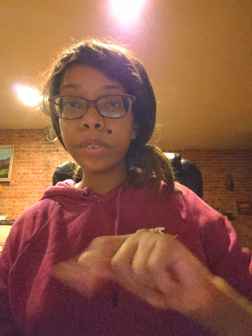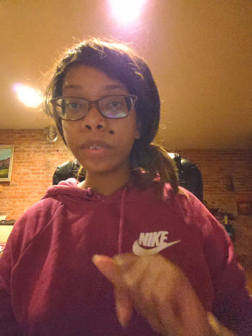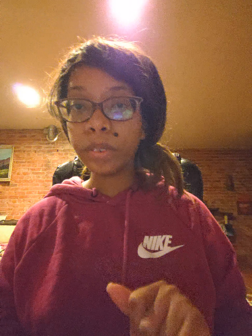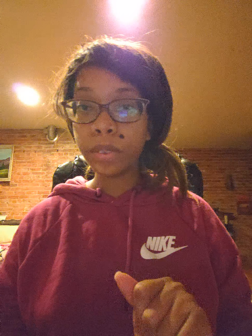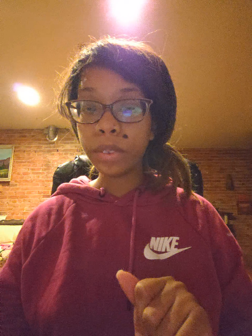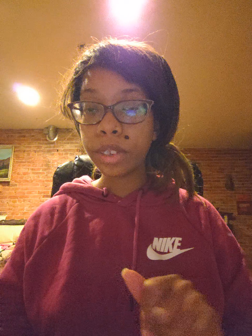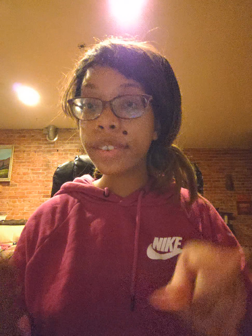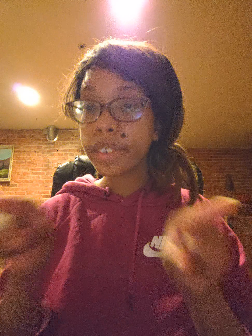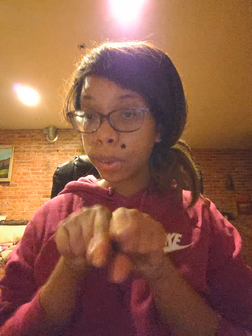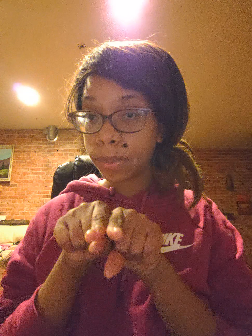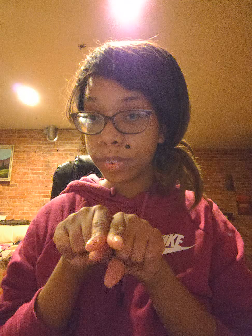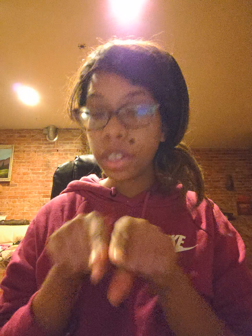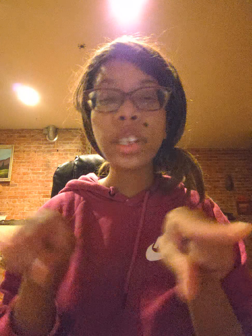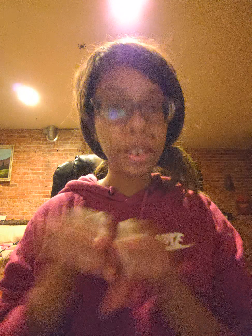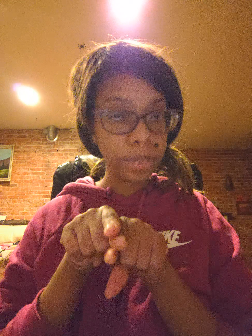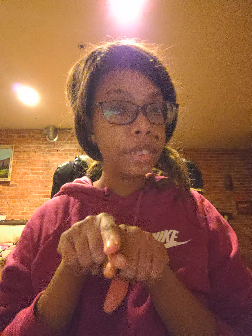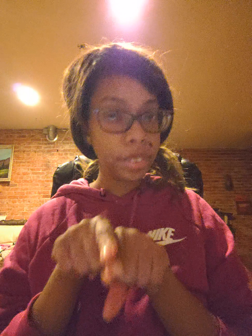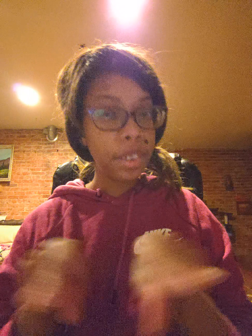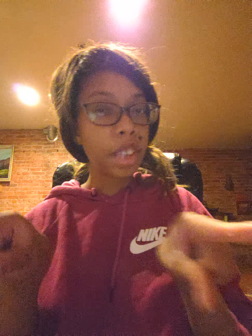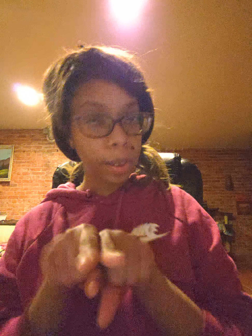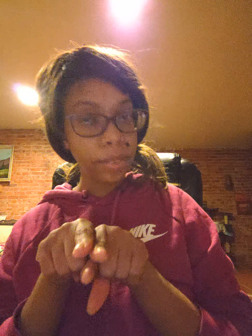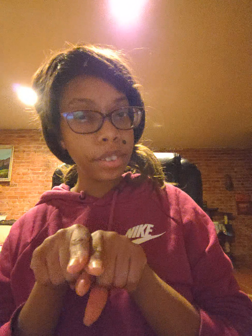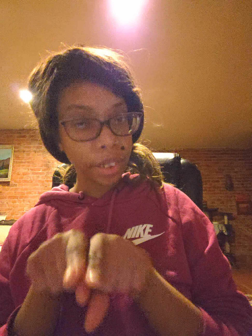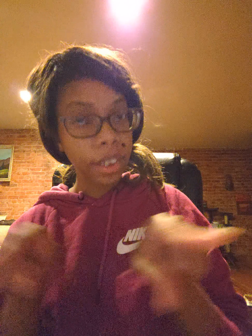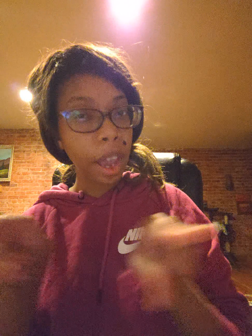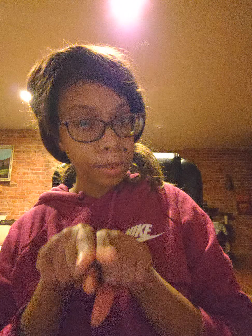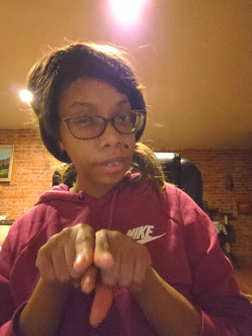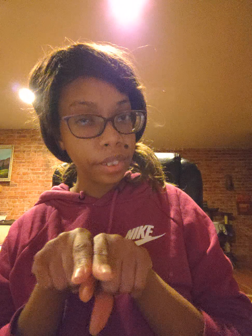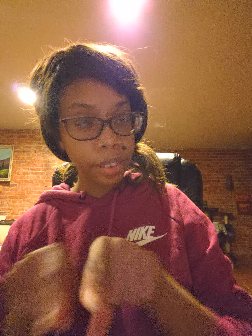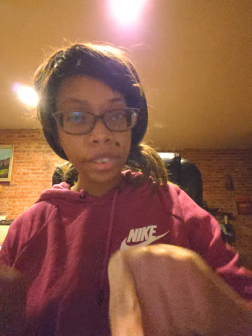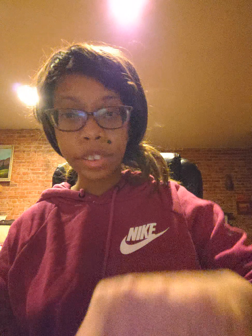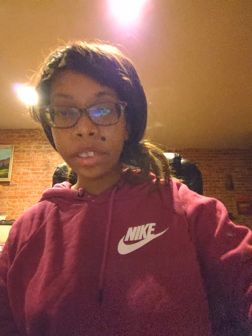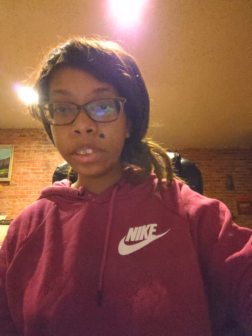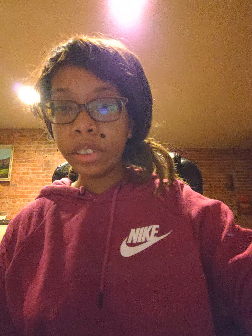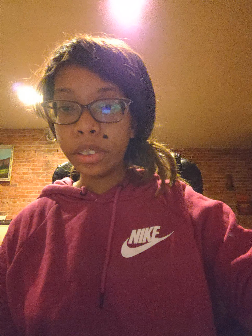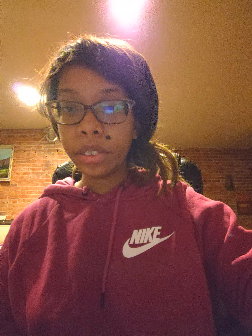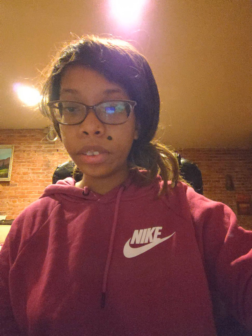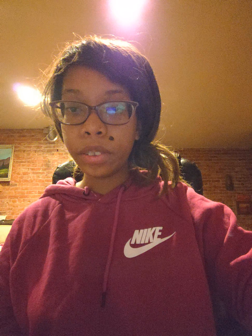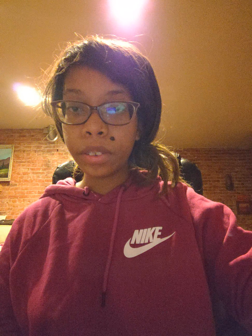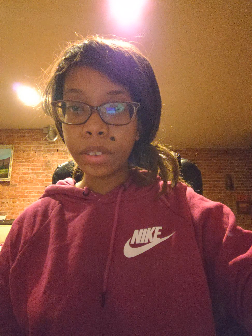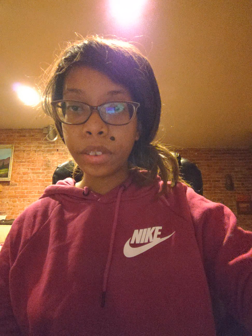same